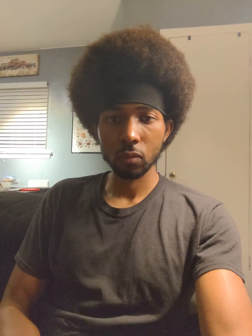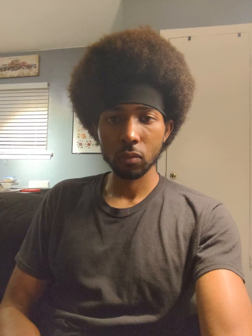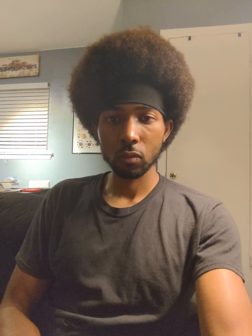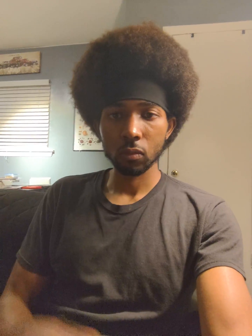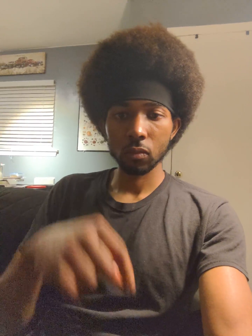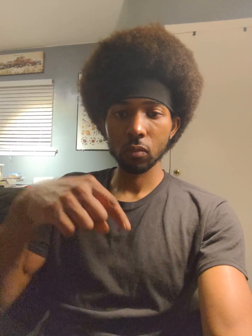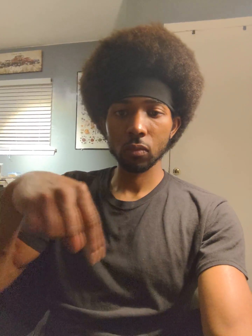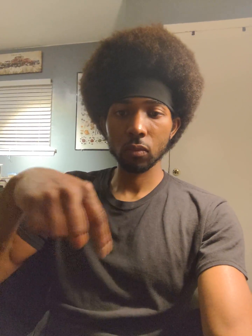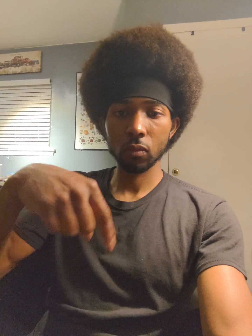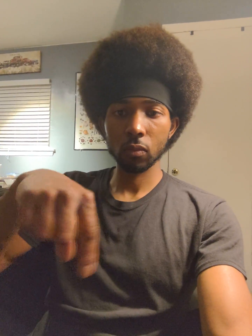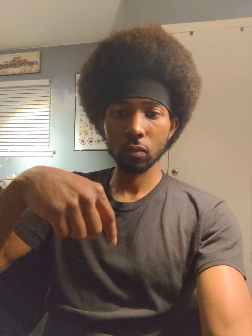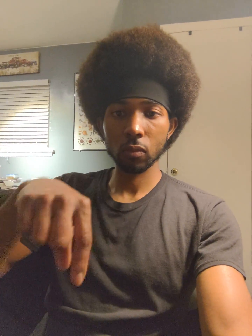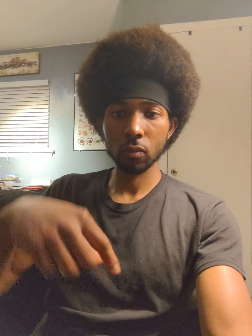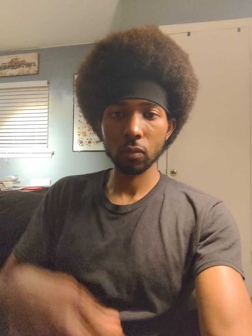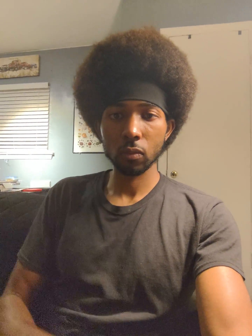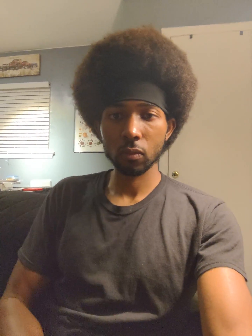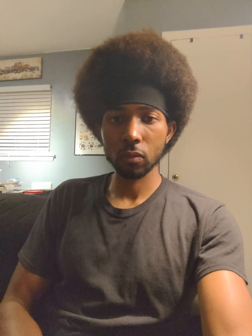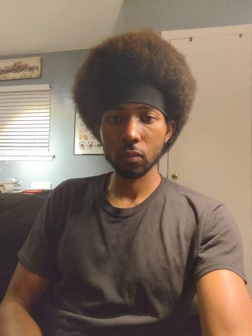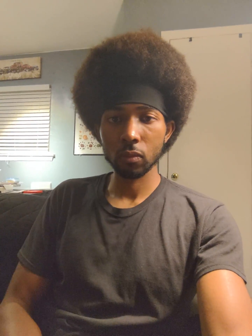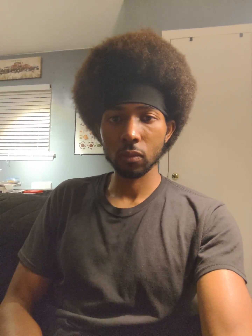flip-flop